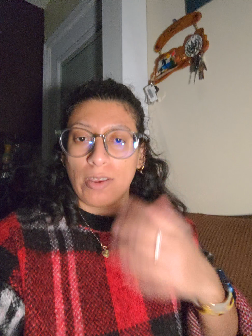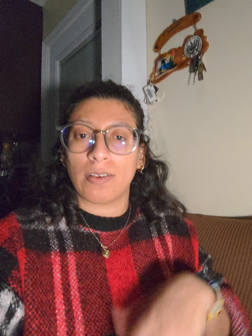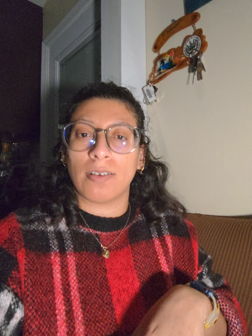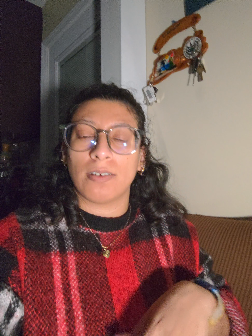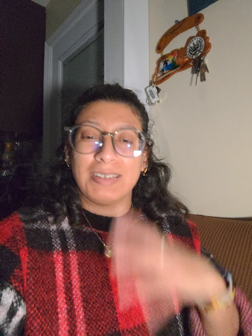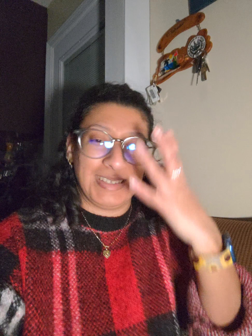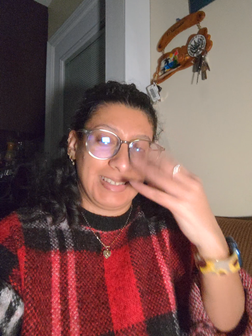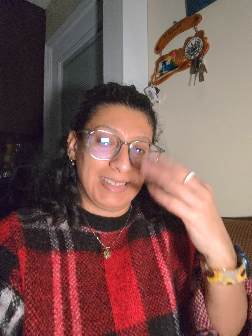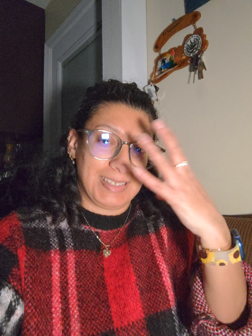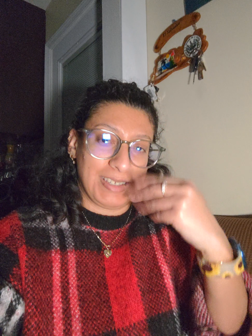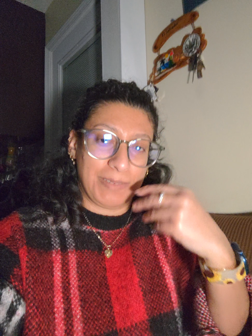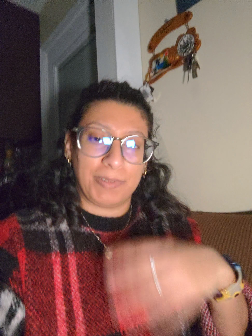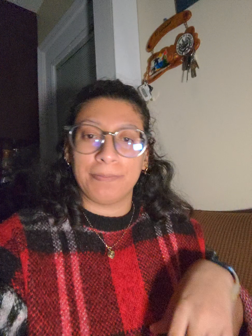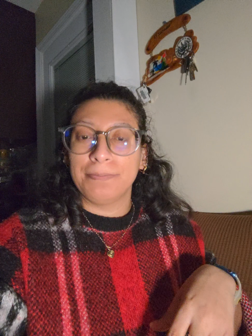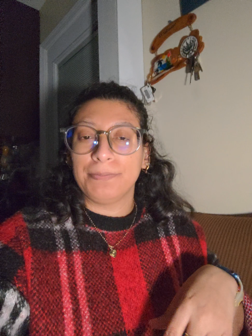sleepy